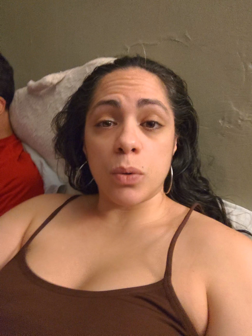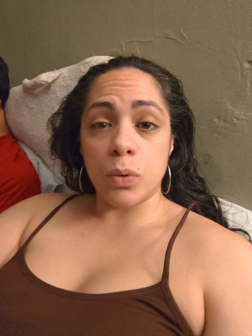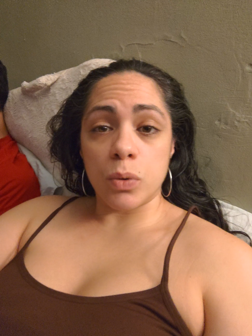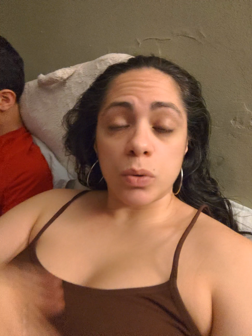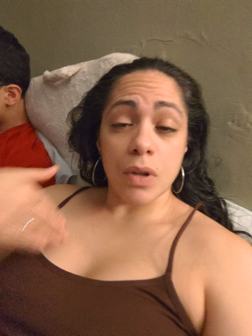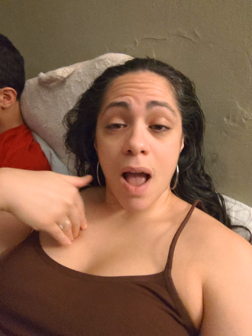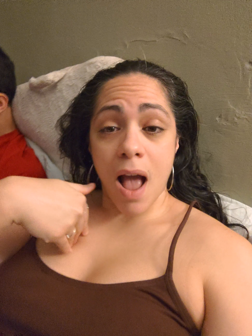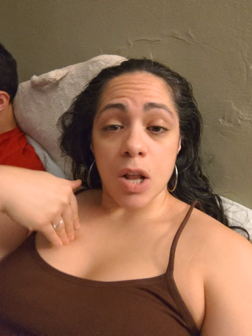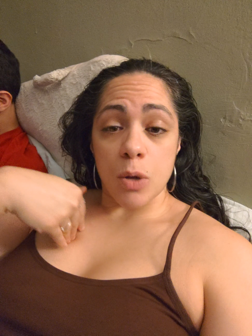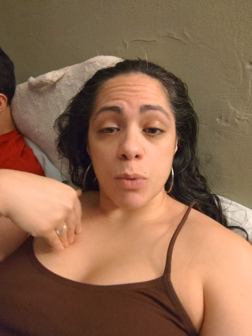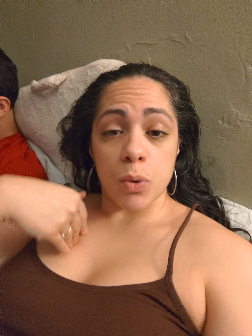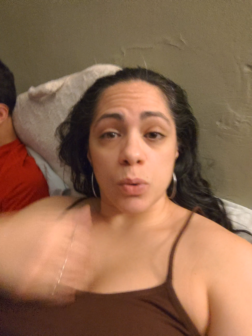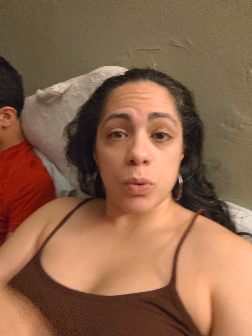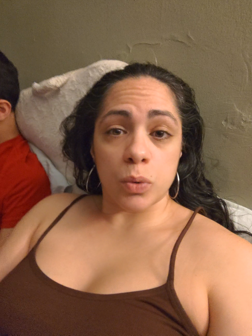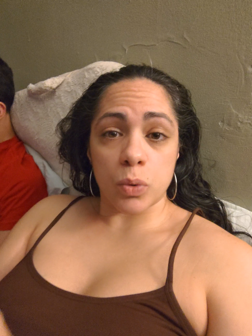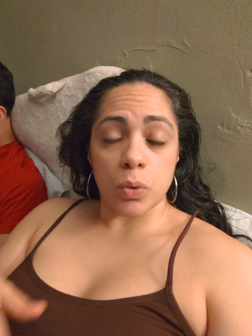animal